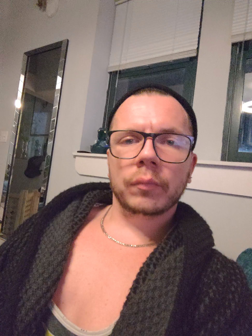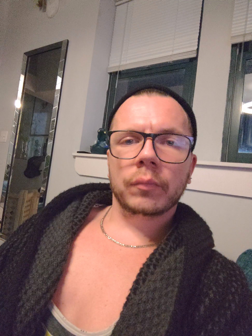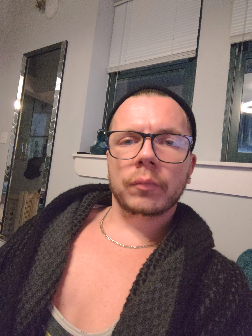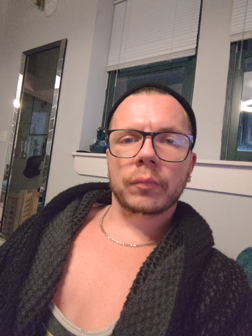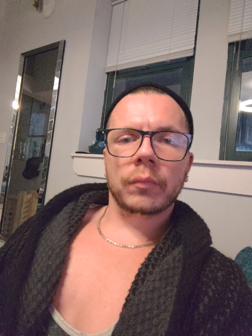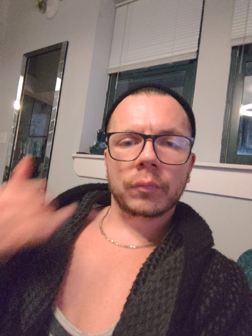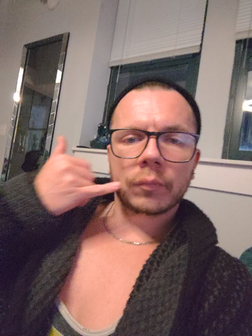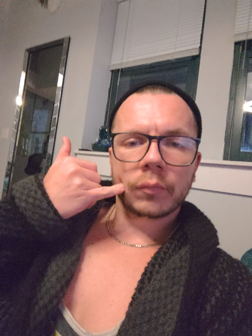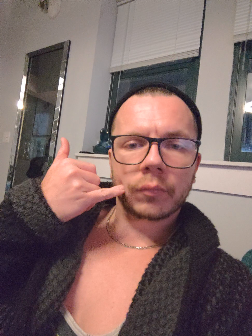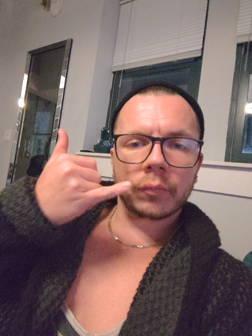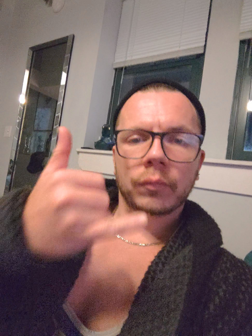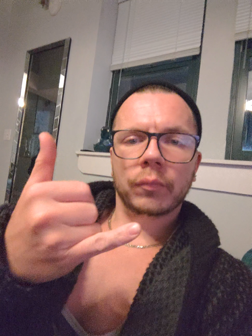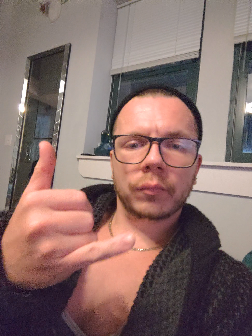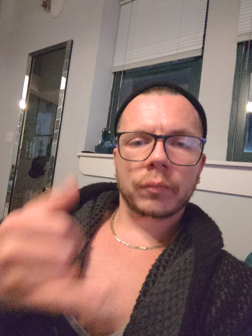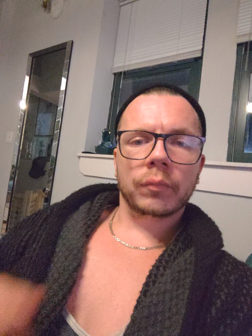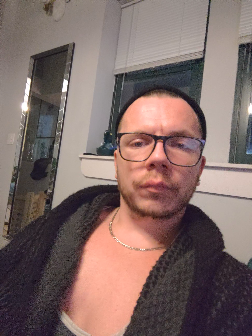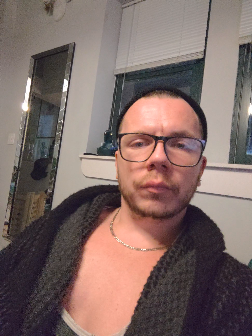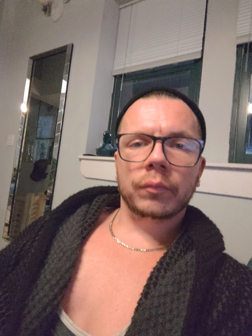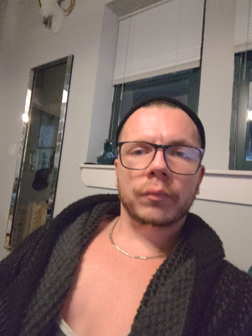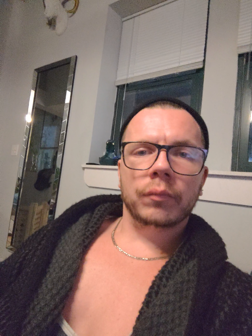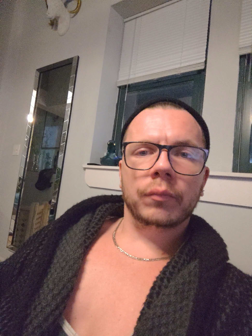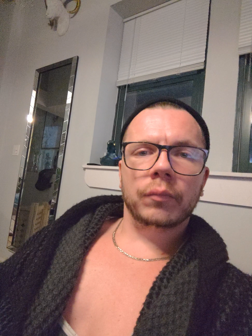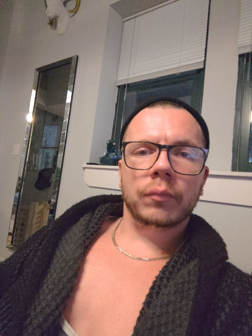call on the phone